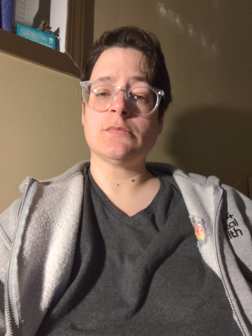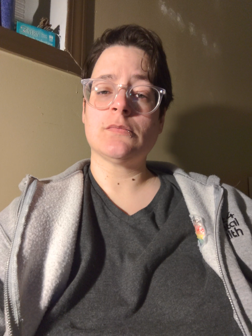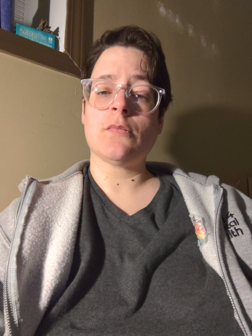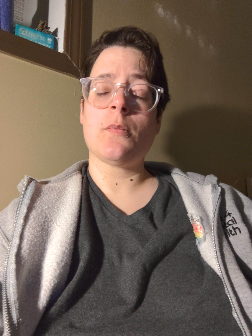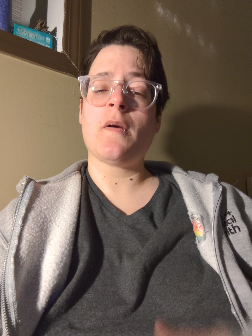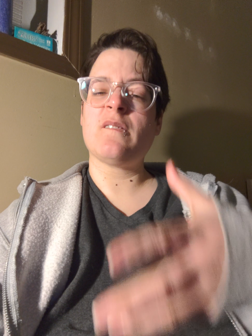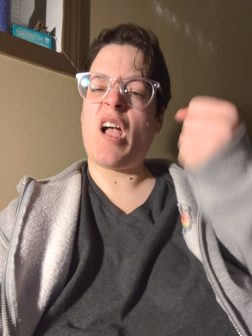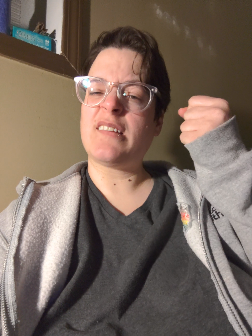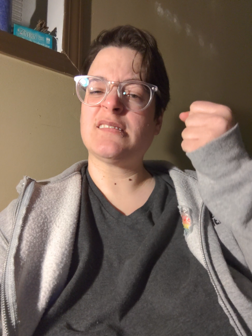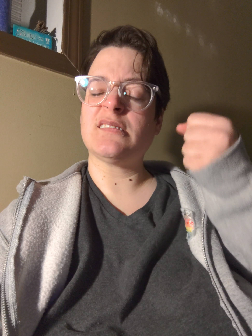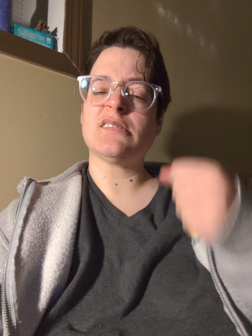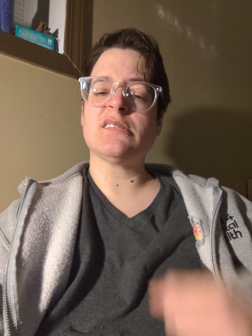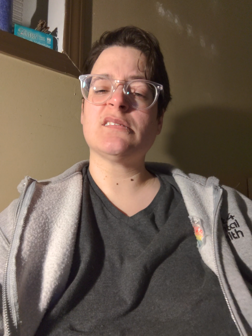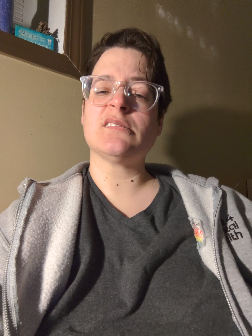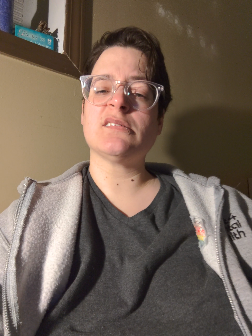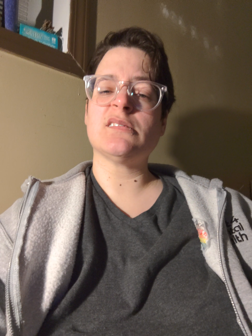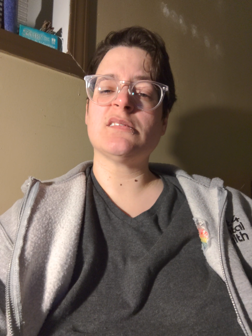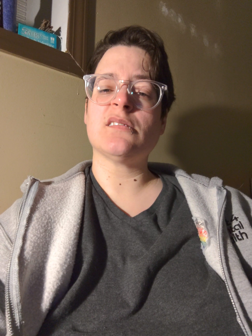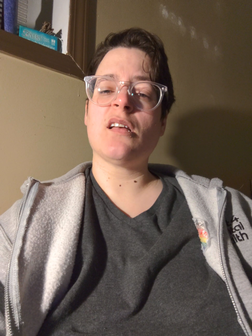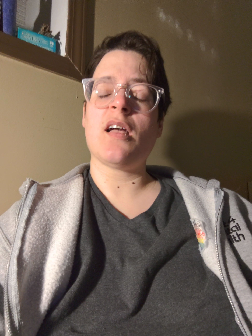fast